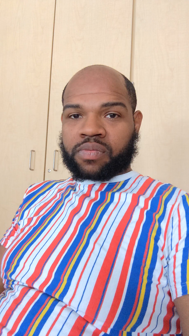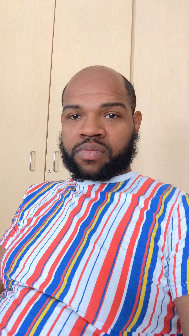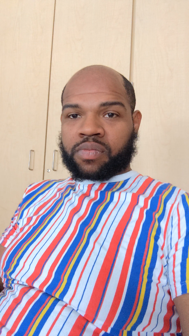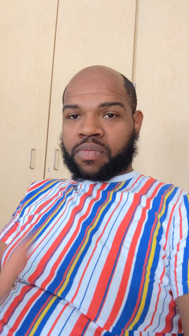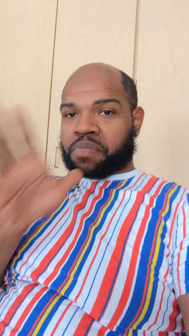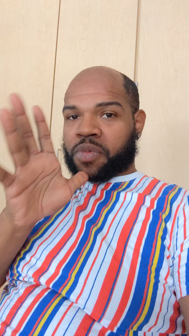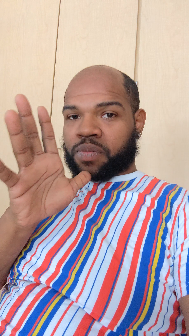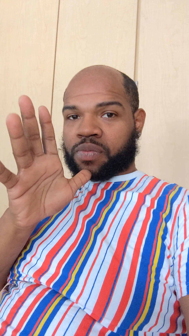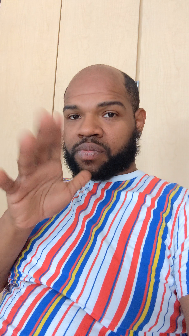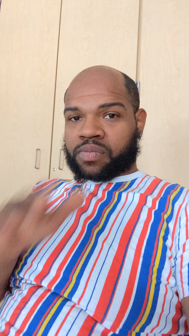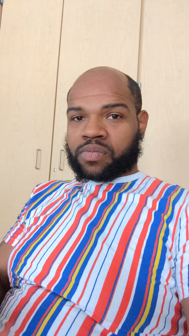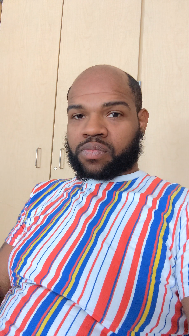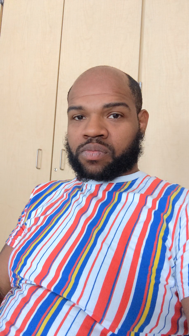mommy